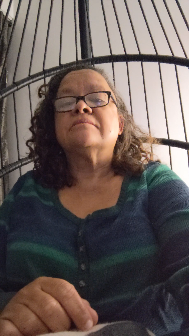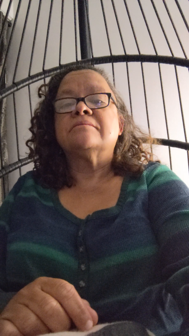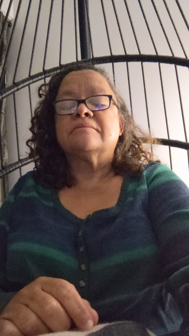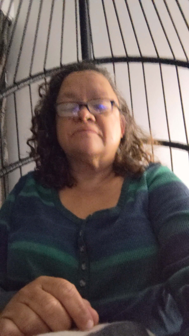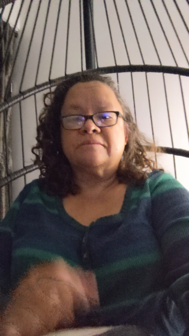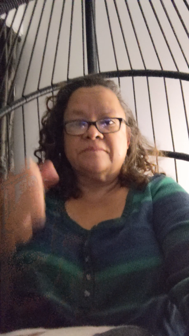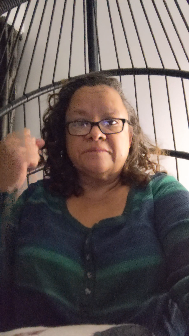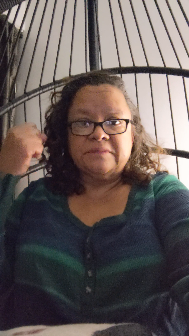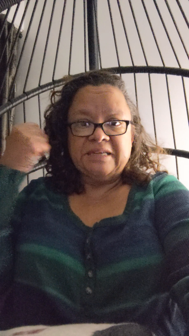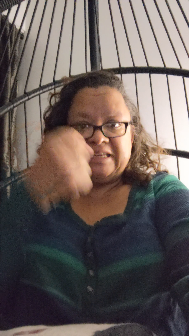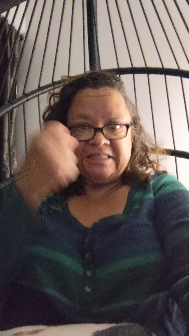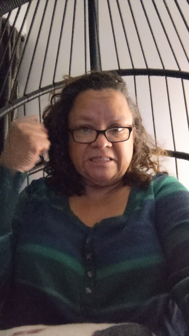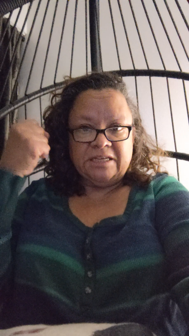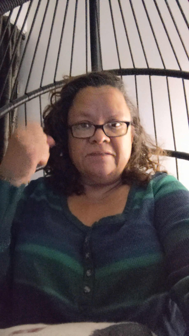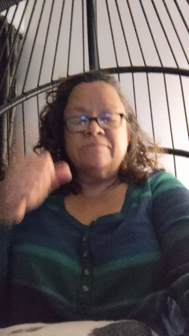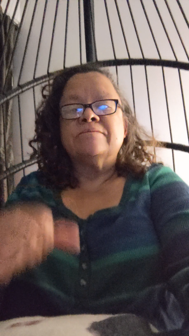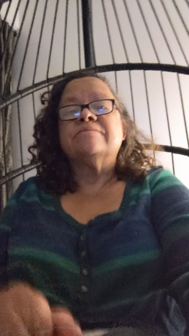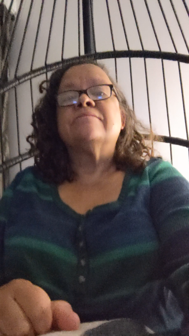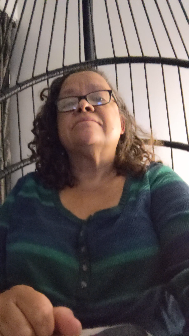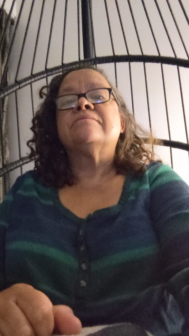hit